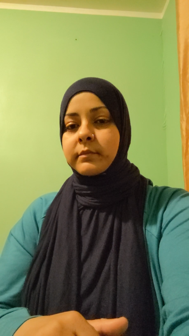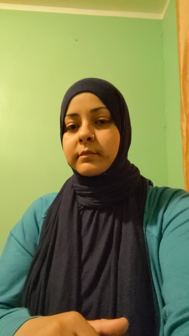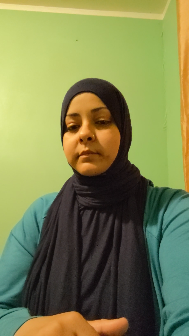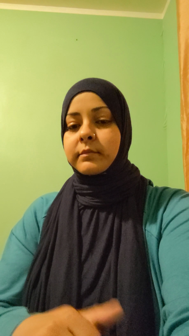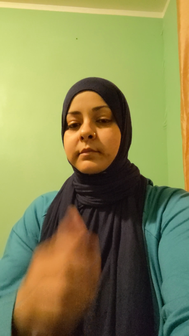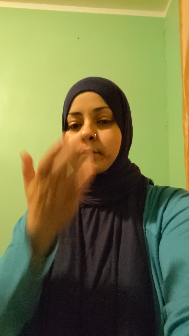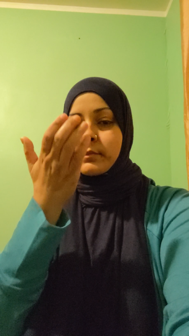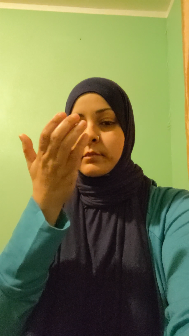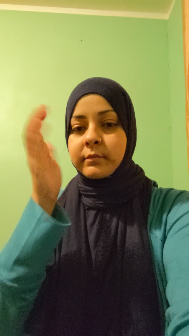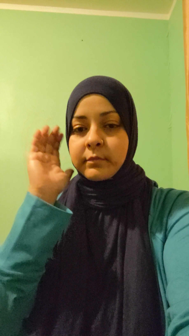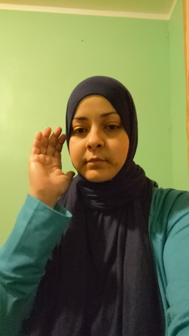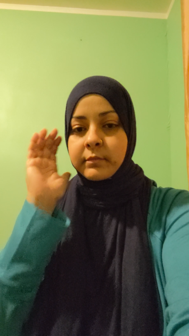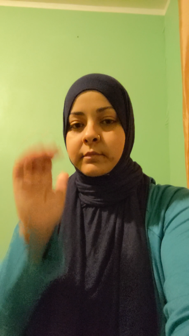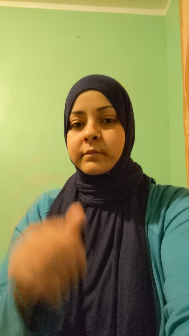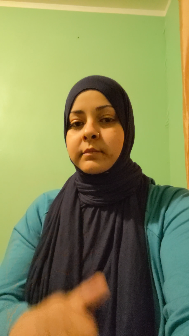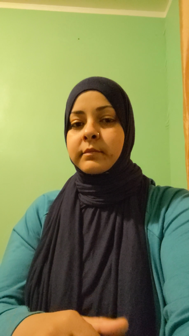peekaboo